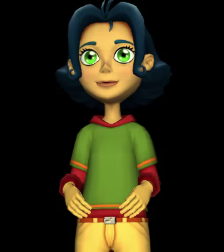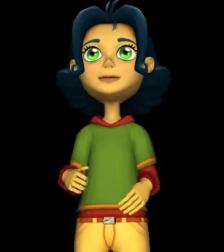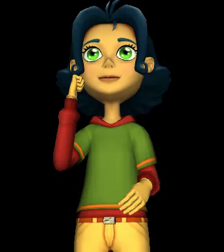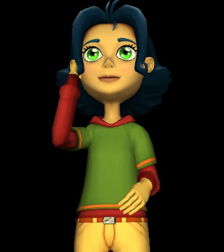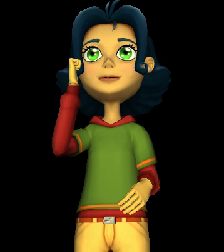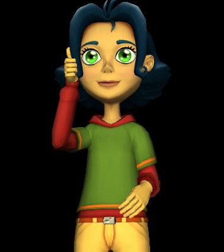غدا